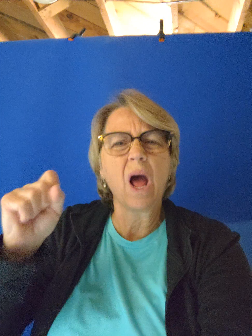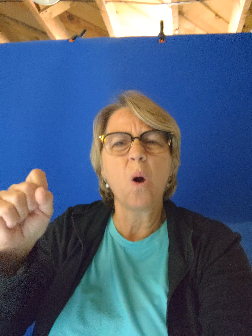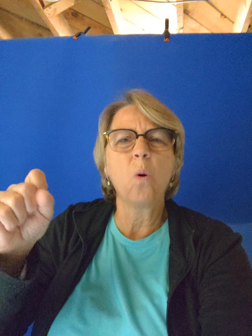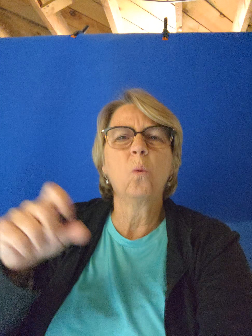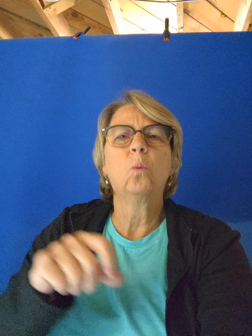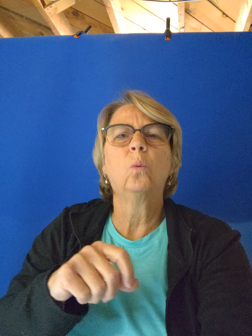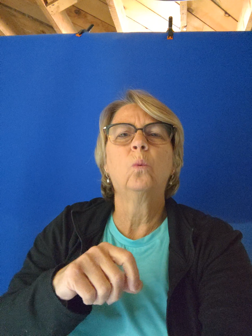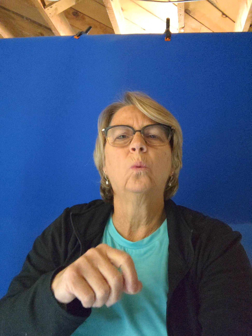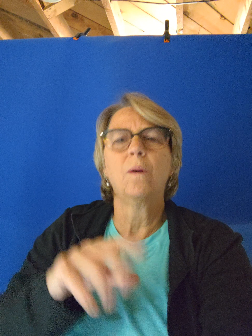loud